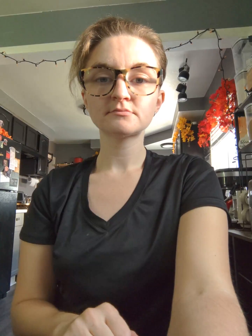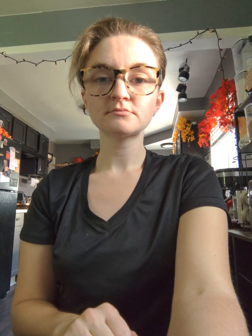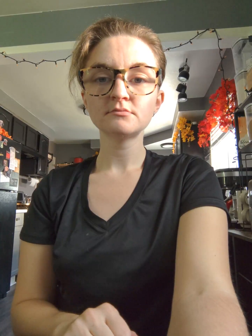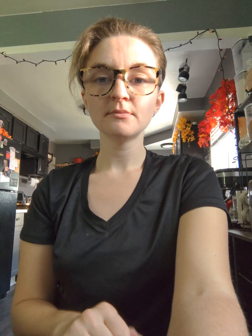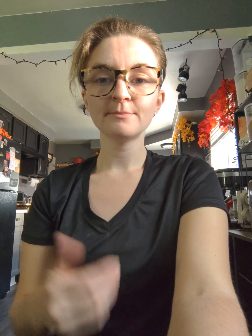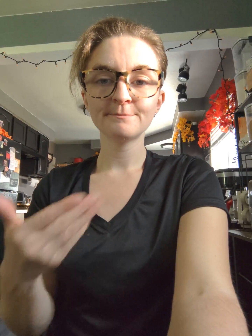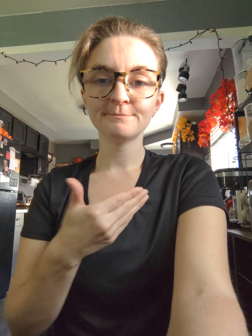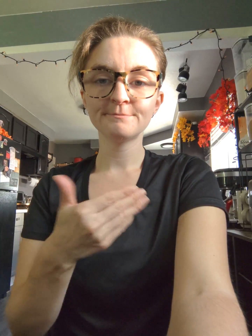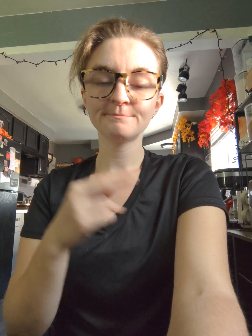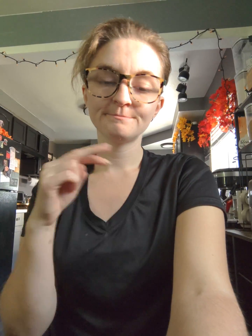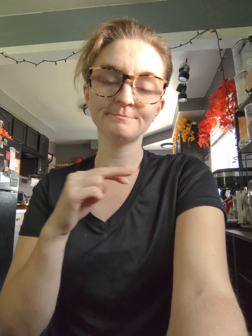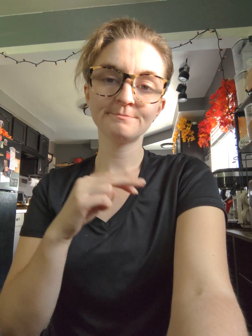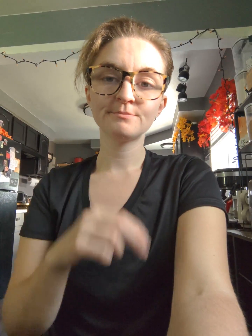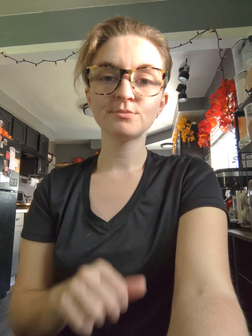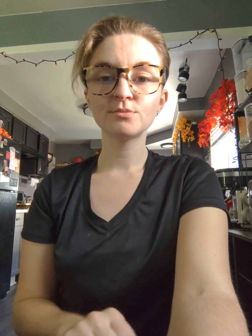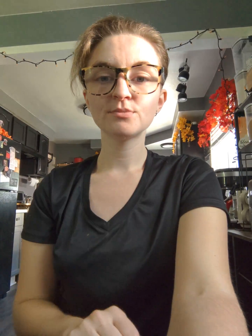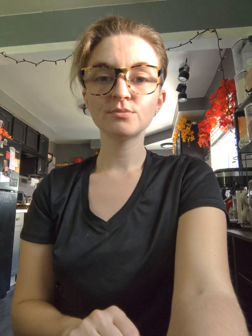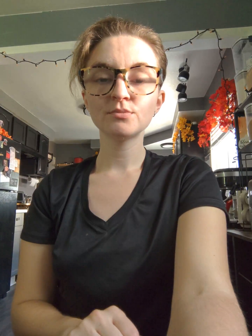babysitter